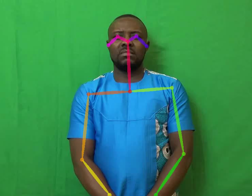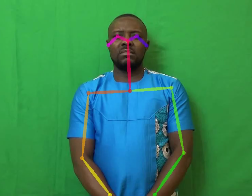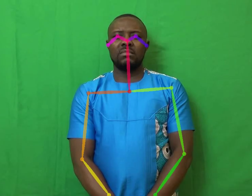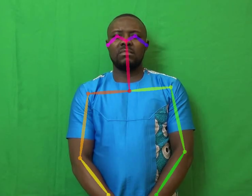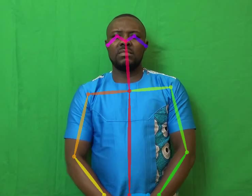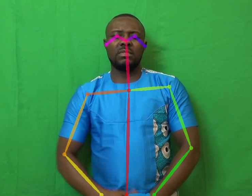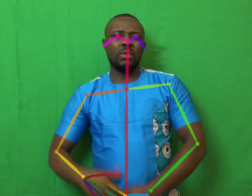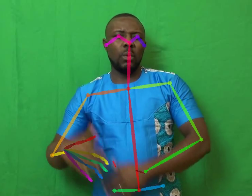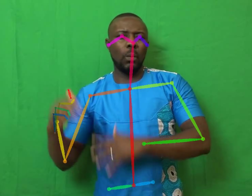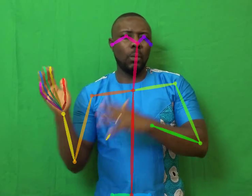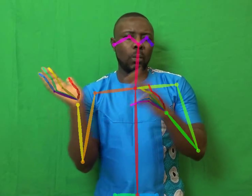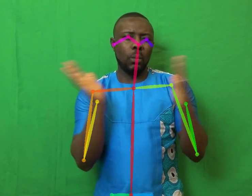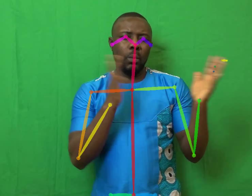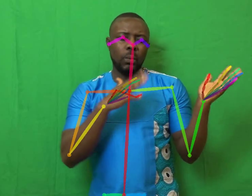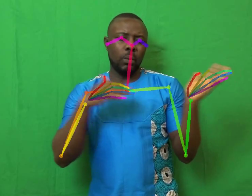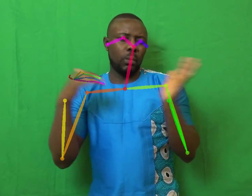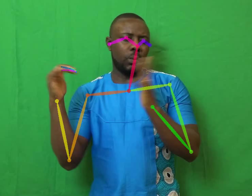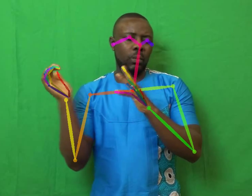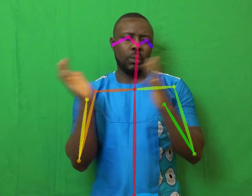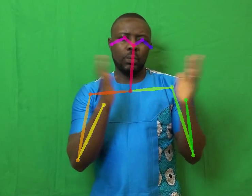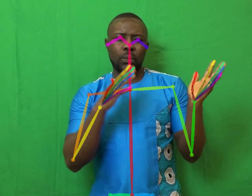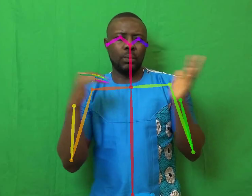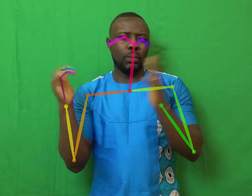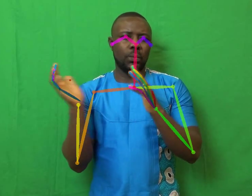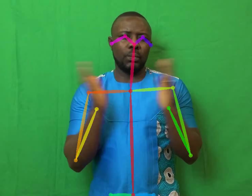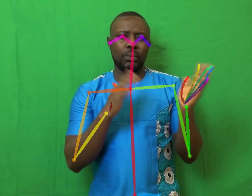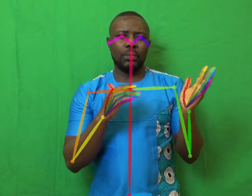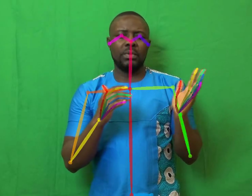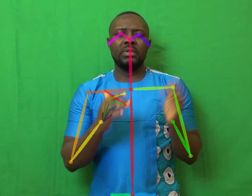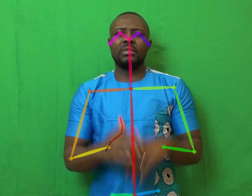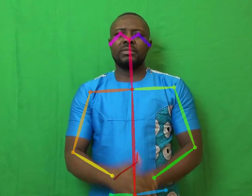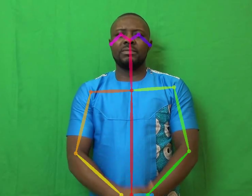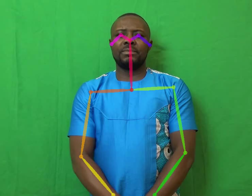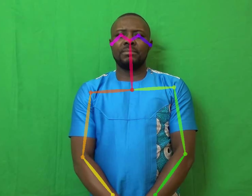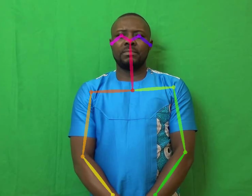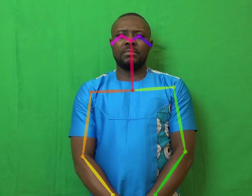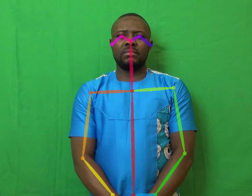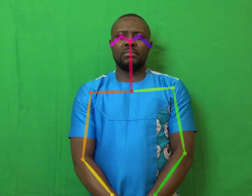wind